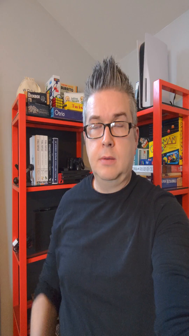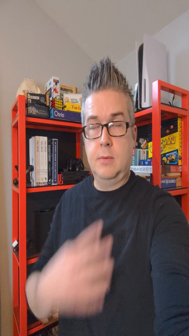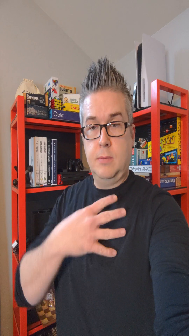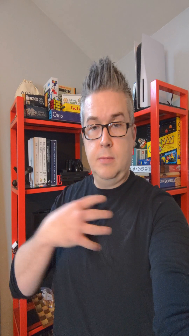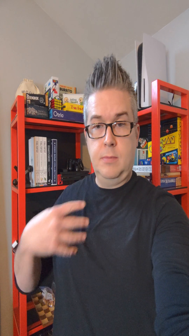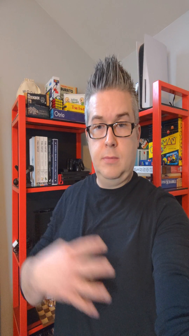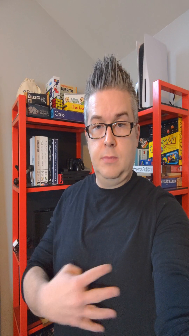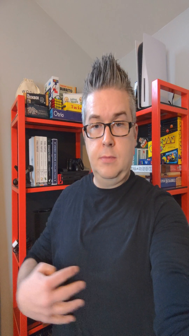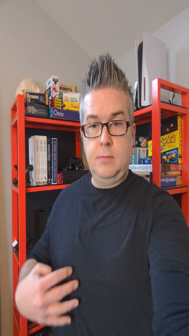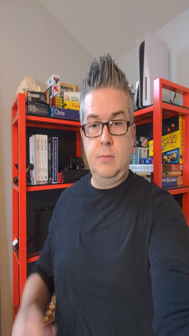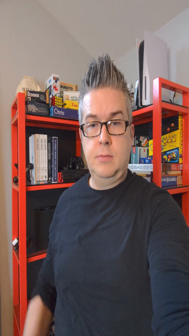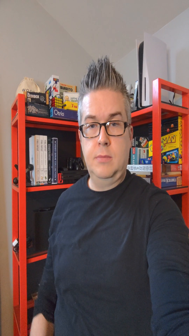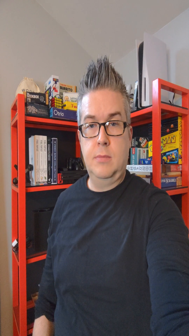zebra